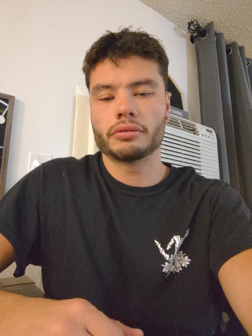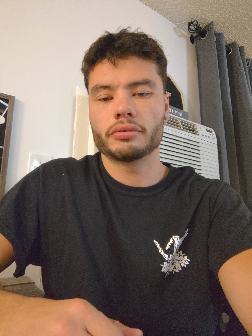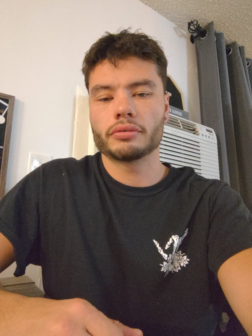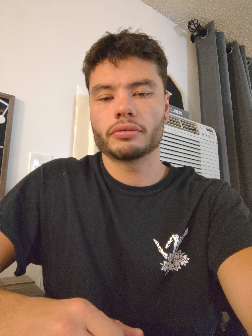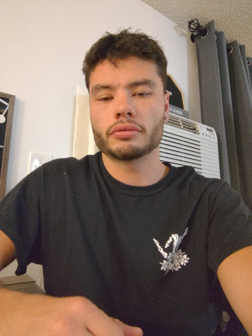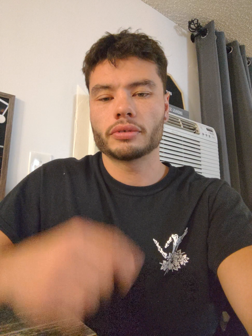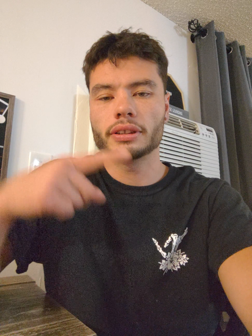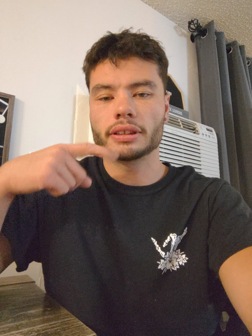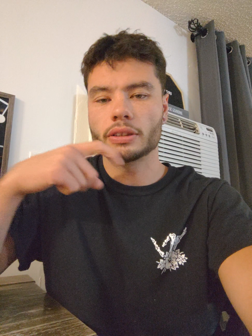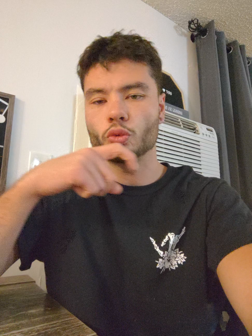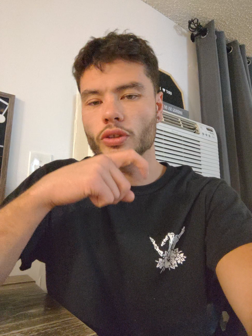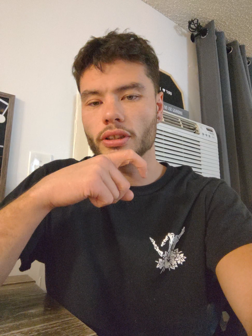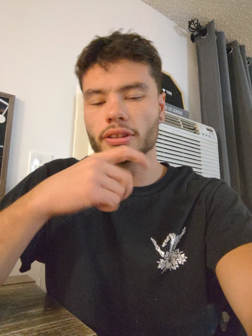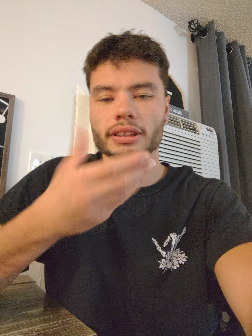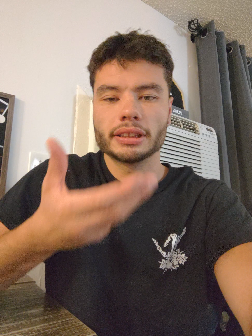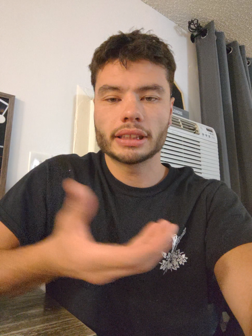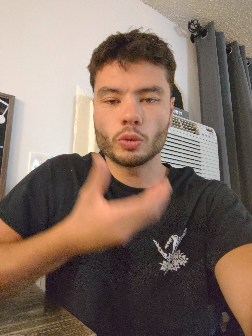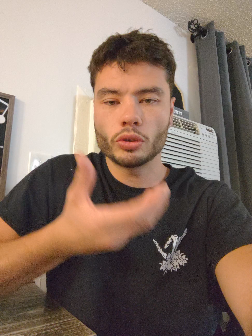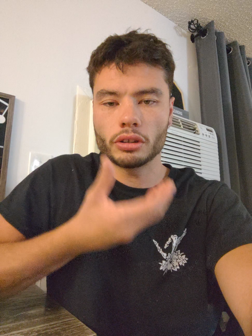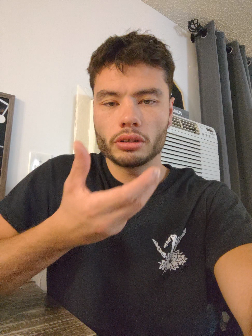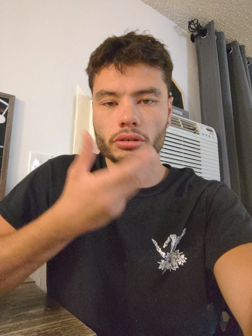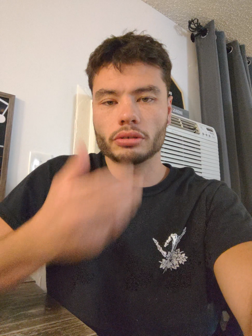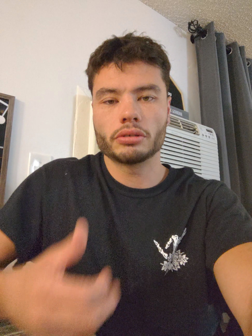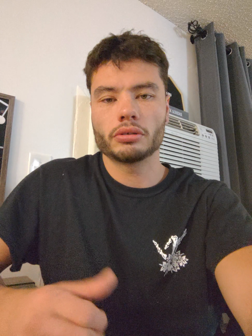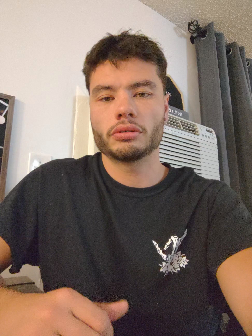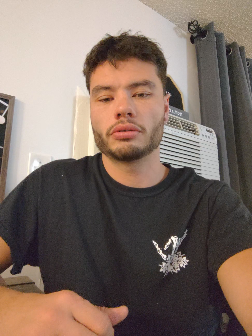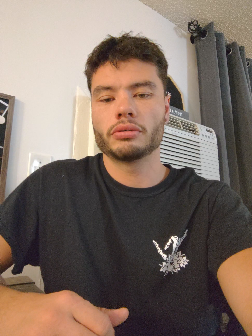cereal